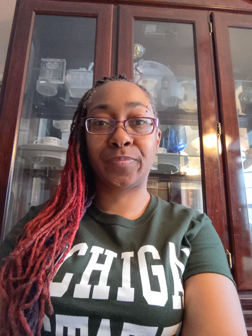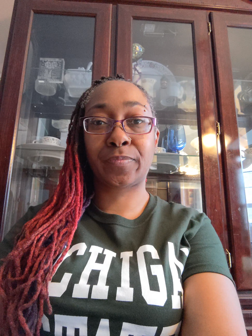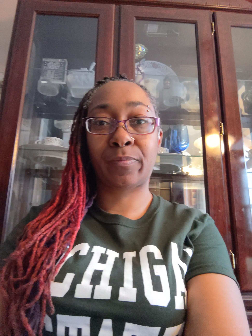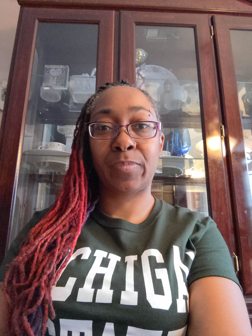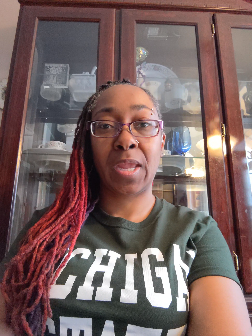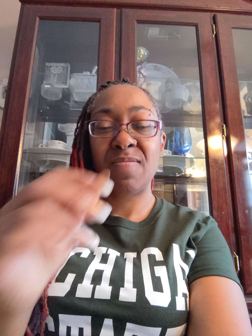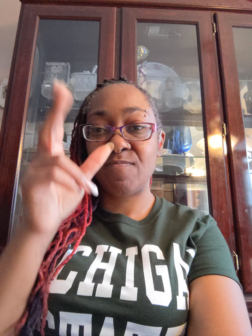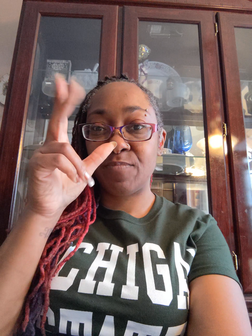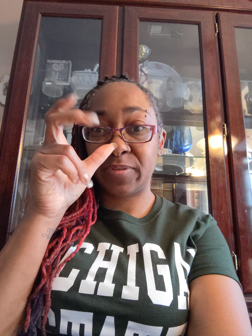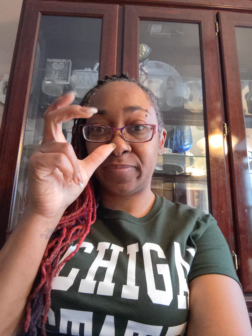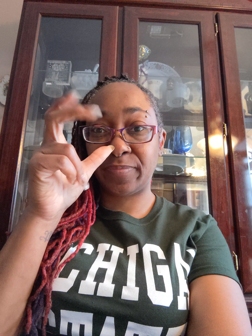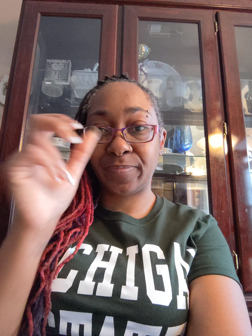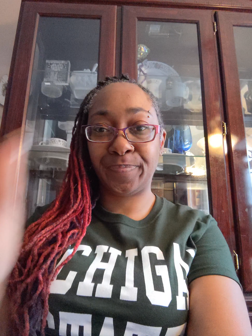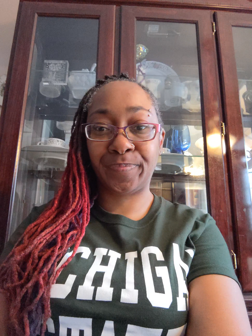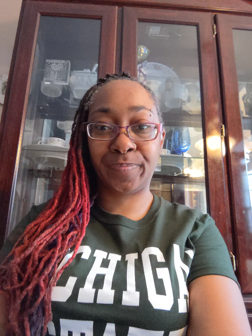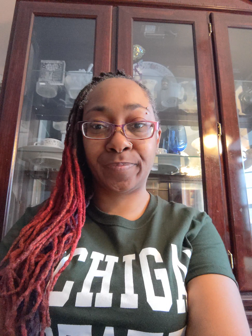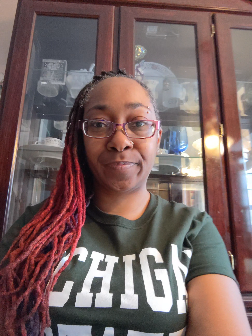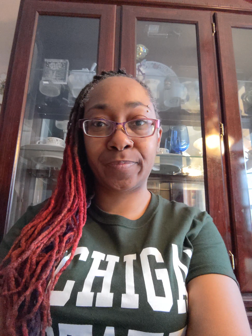bug